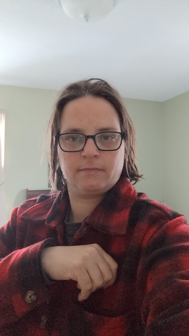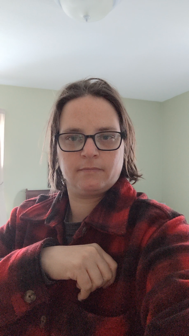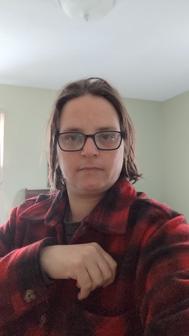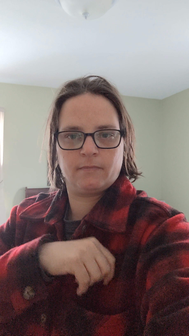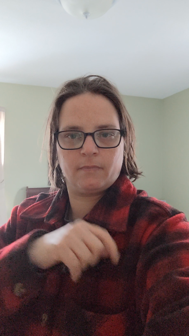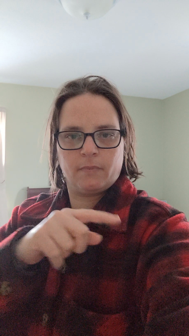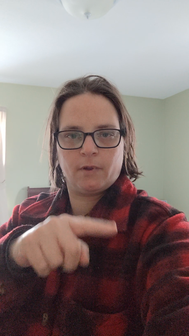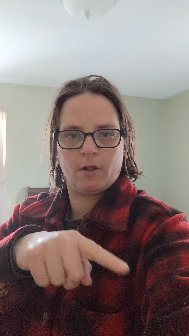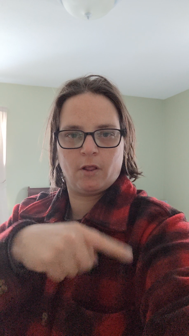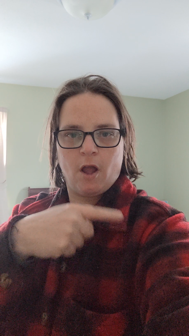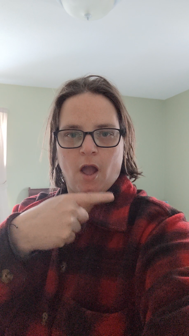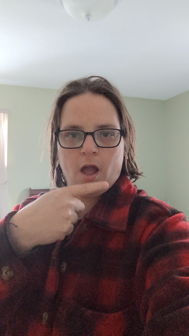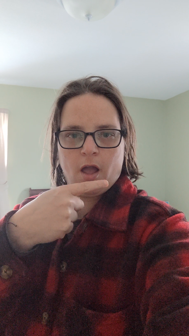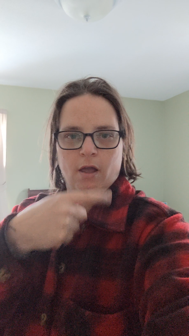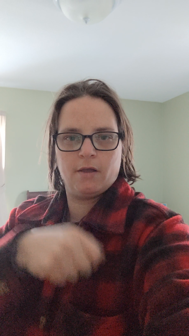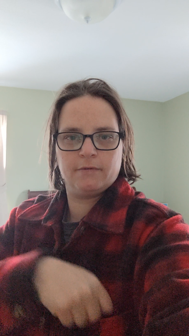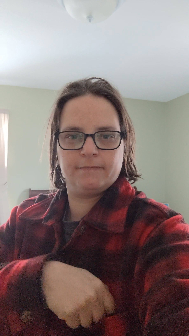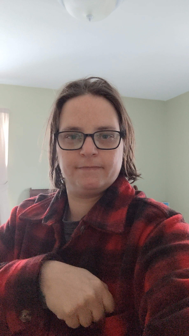long